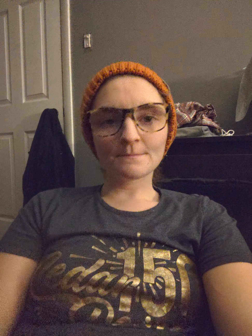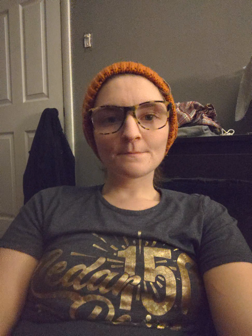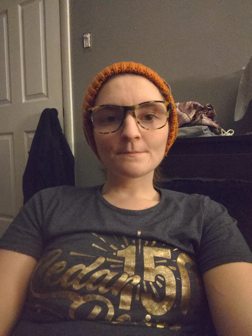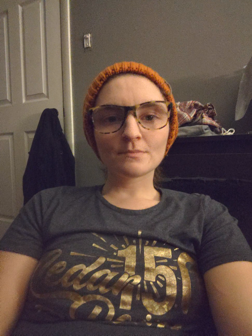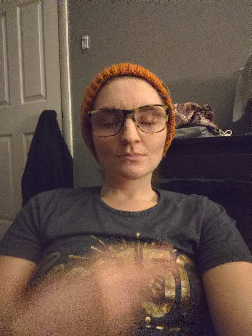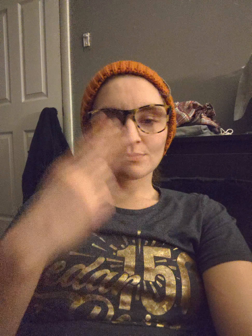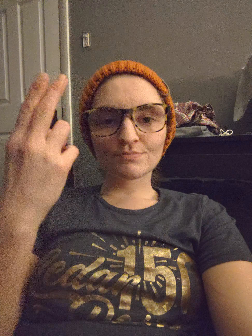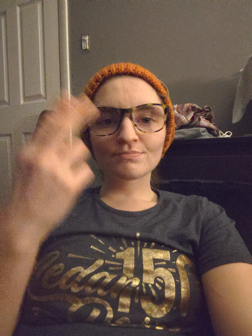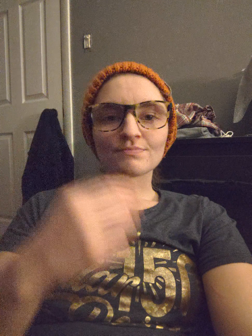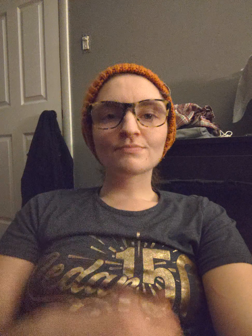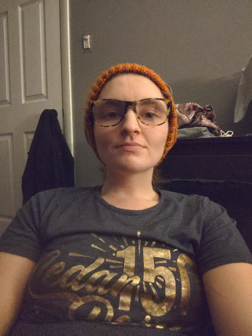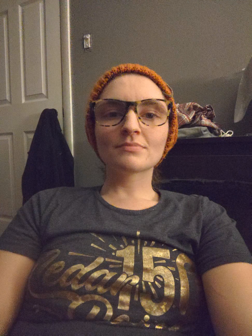high